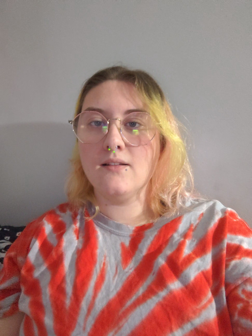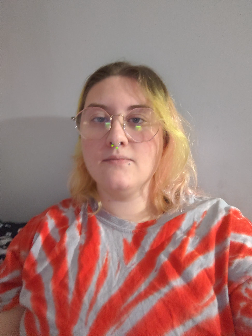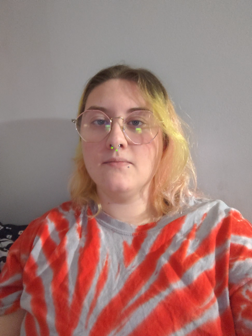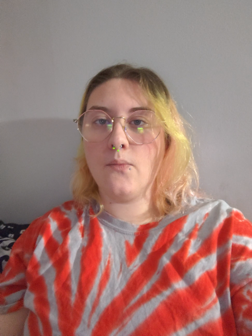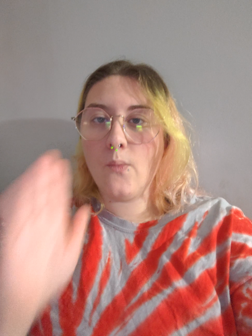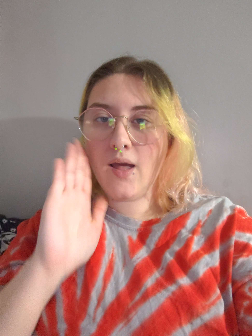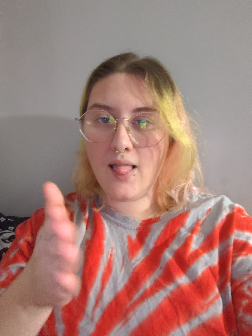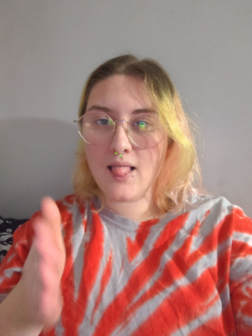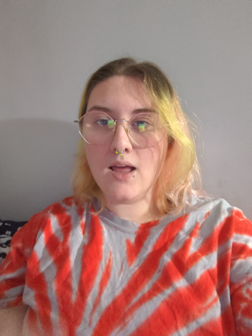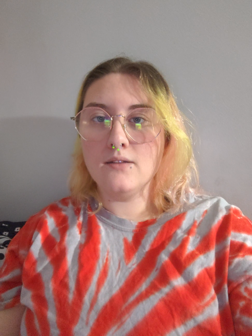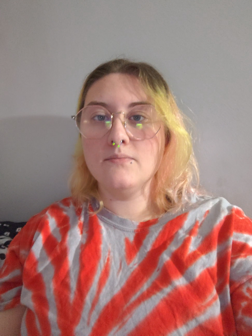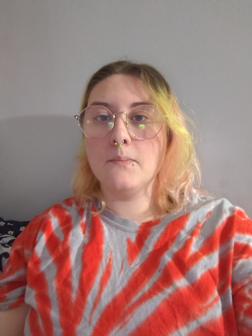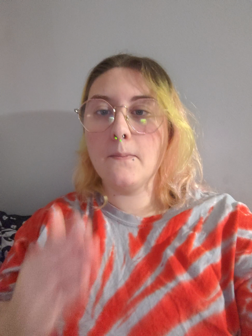will